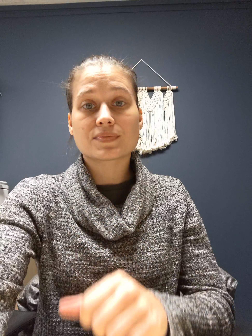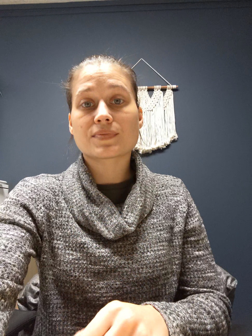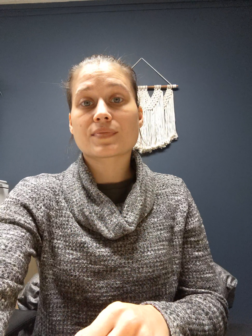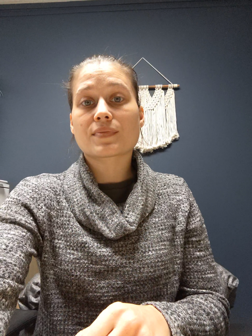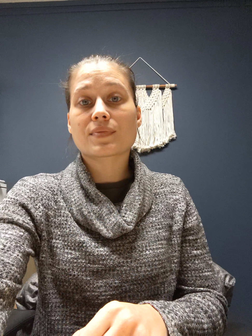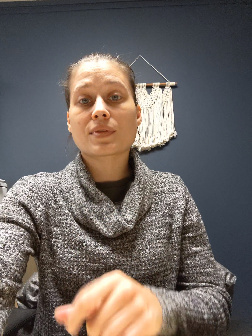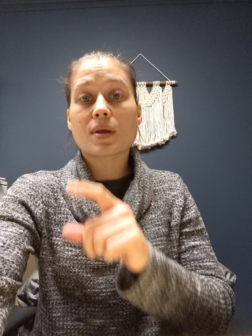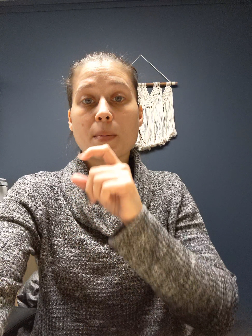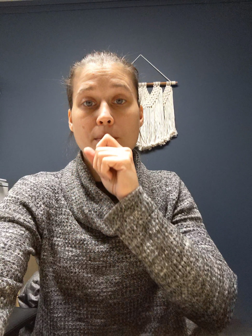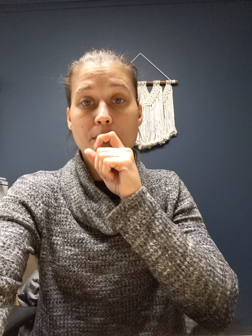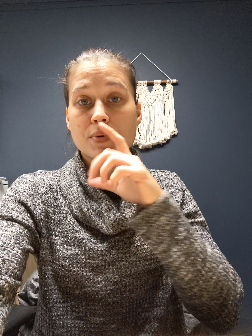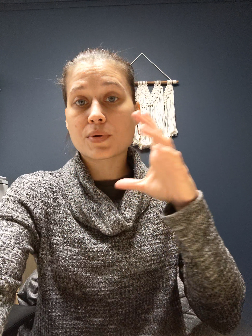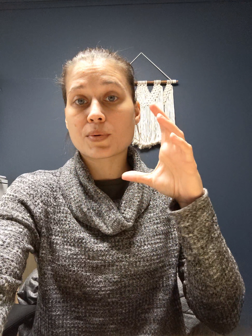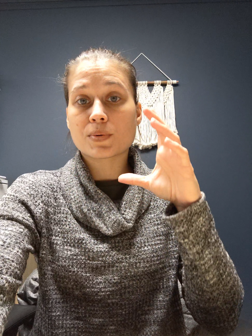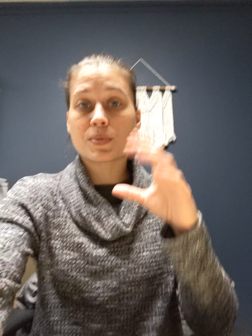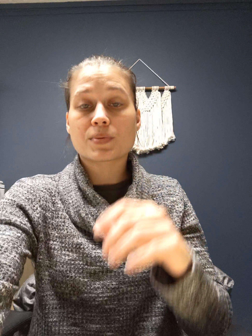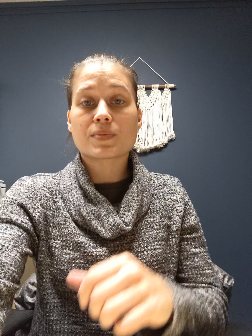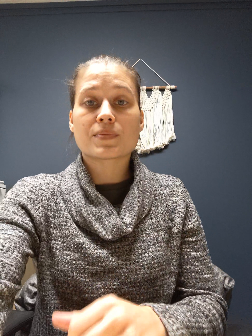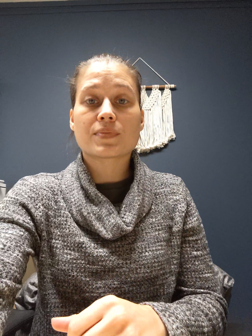balloon